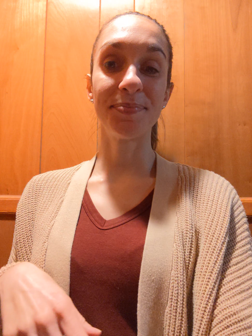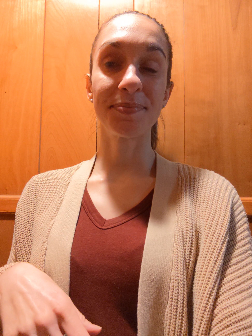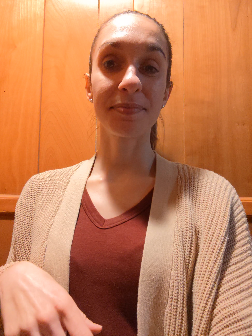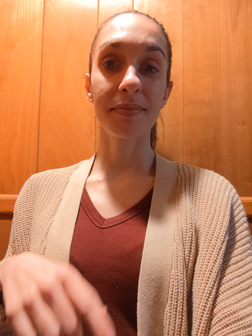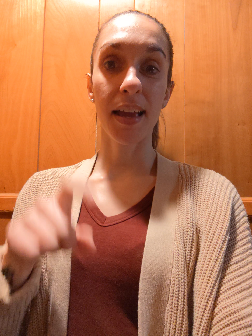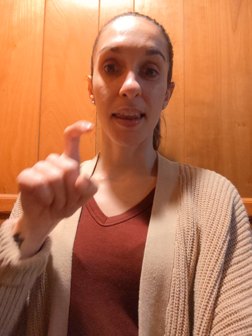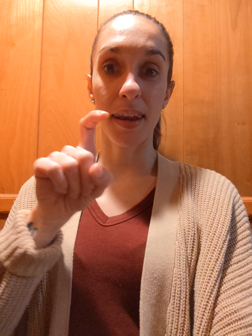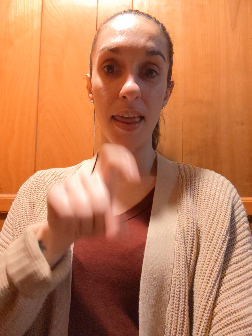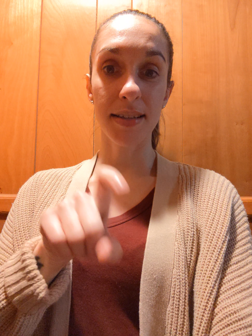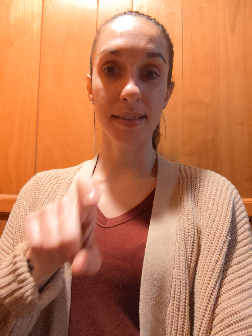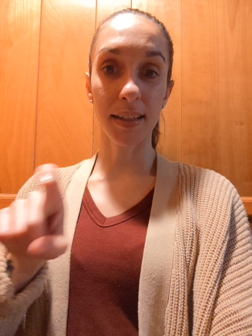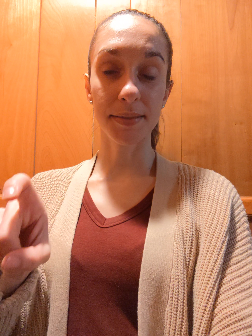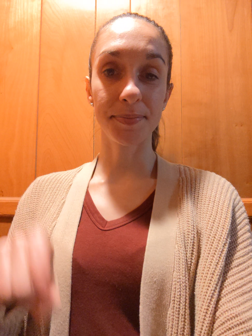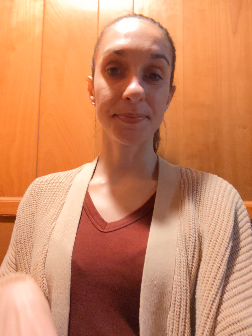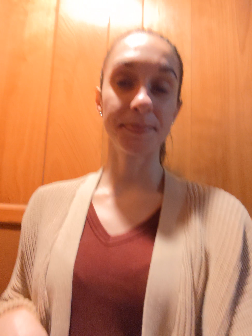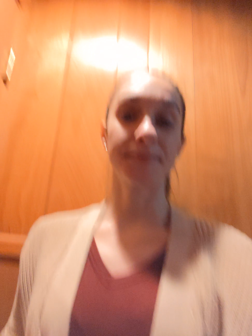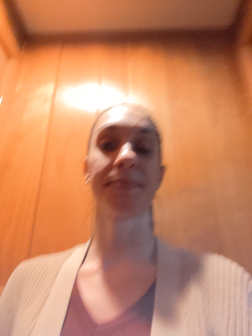closet